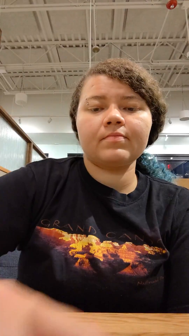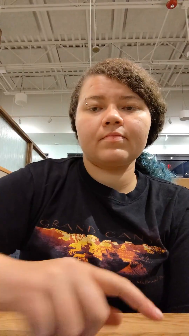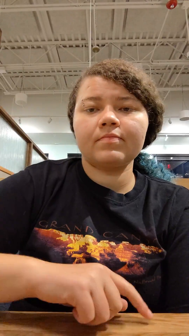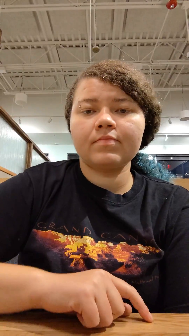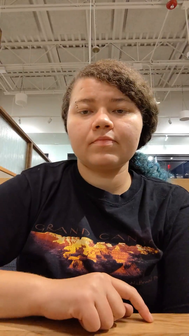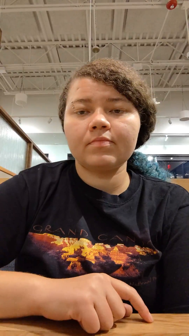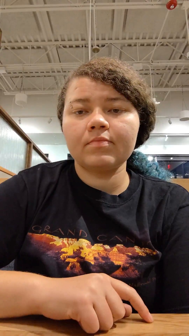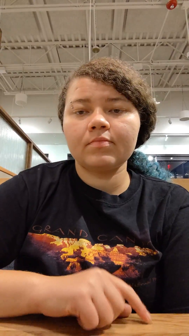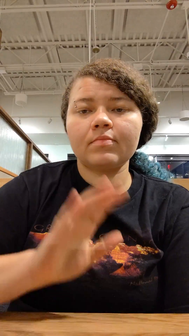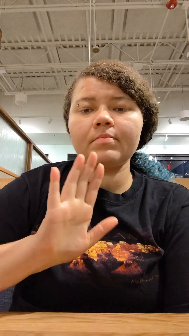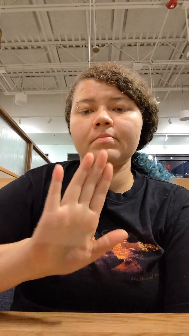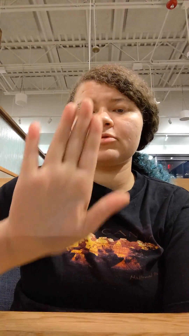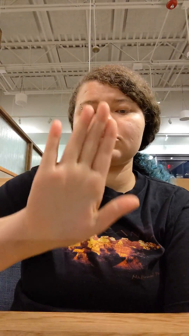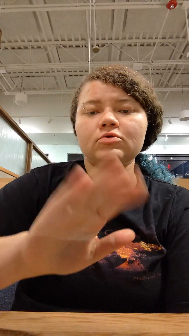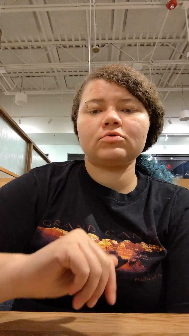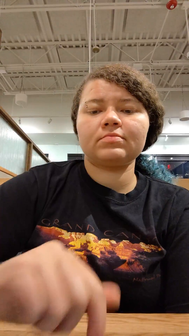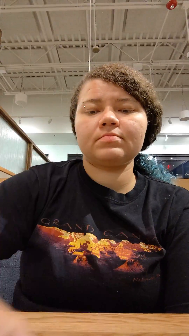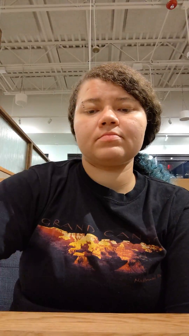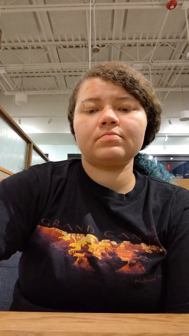push